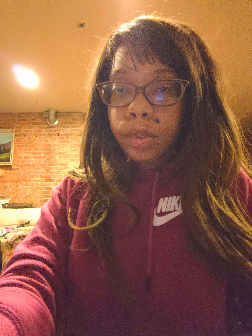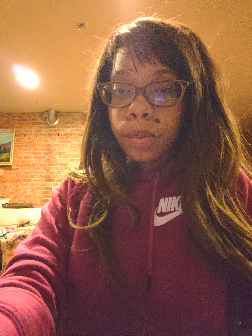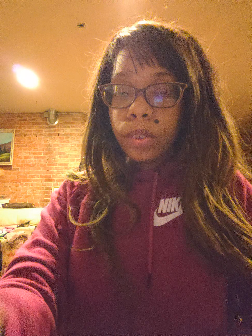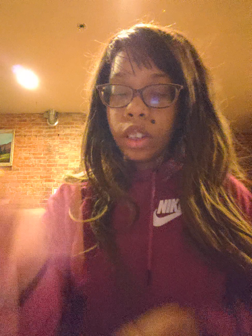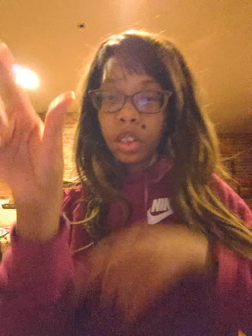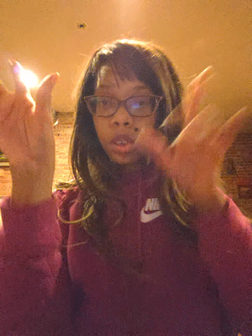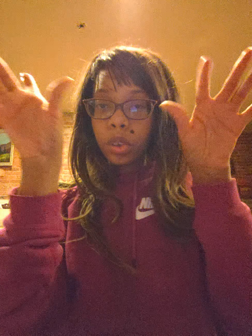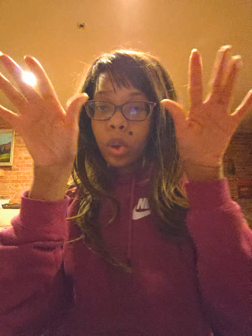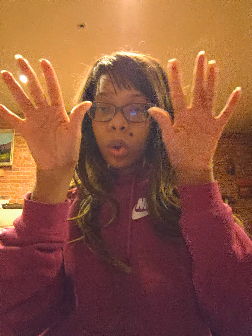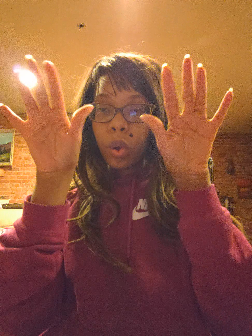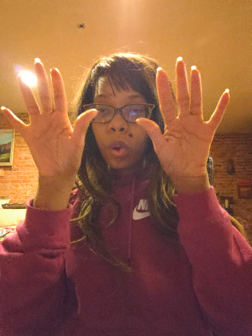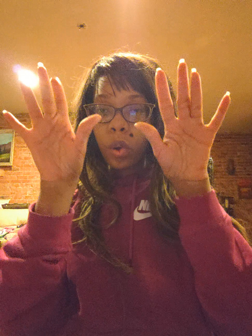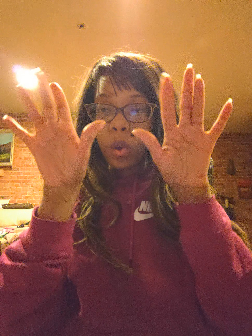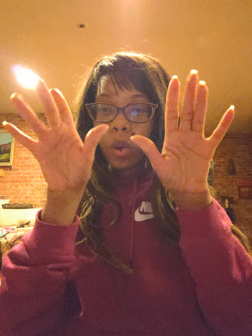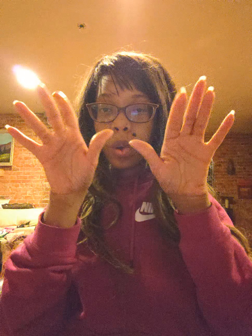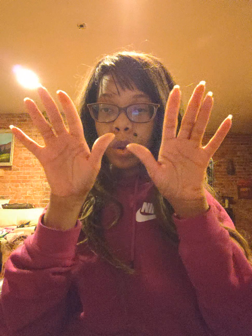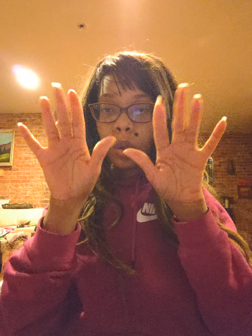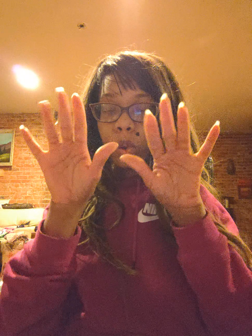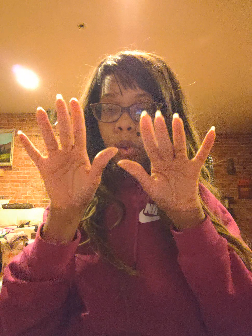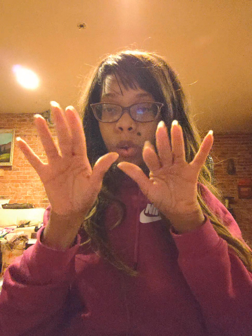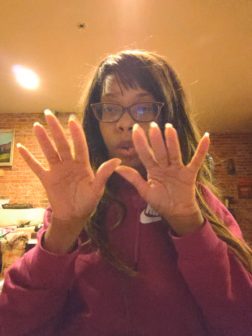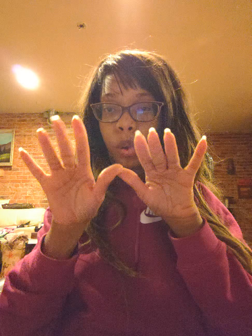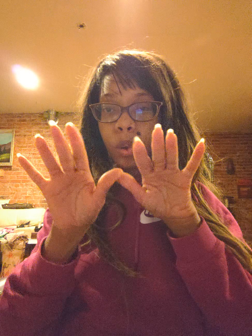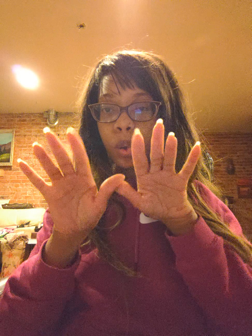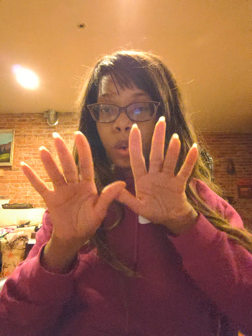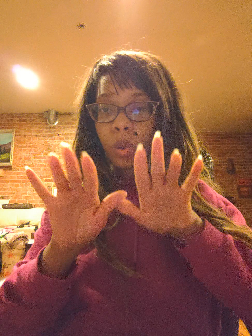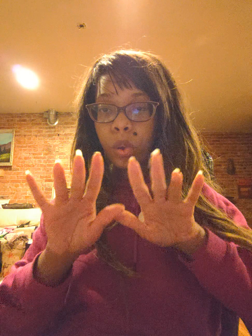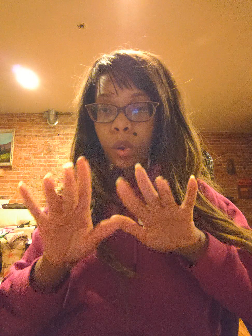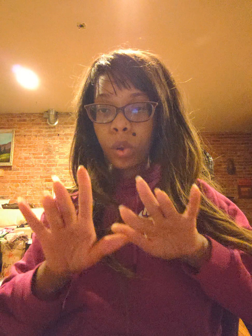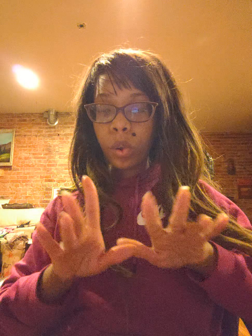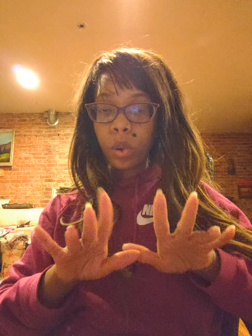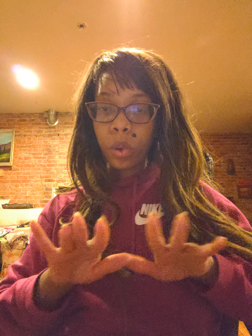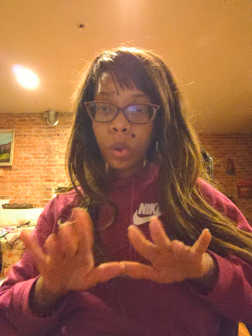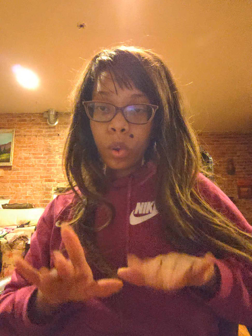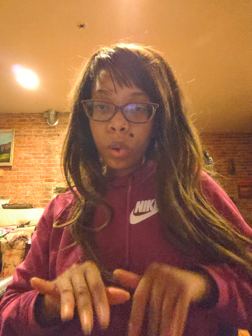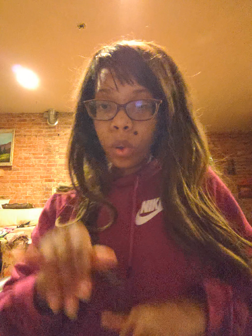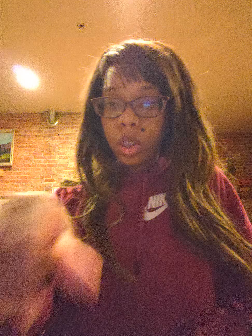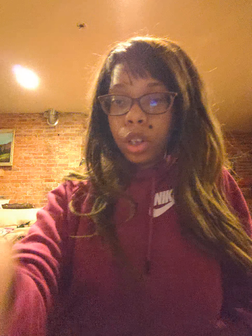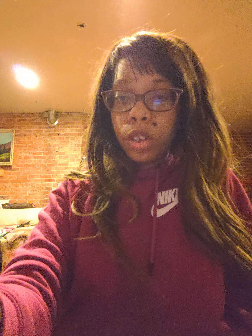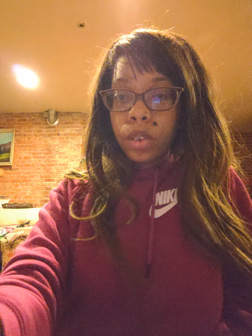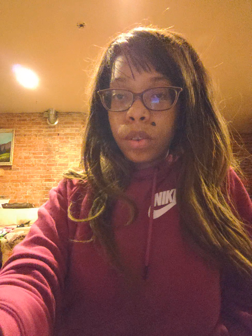snow